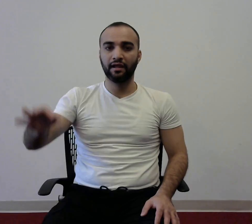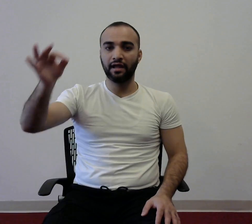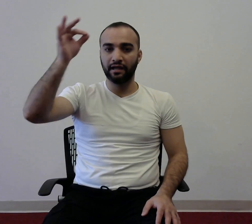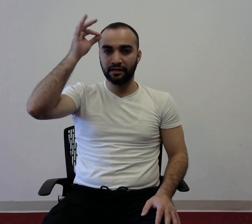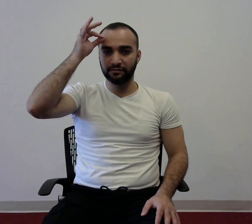xatırladım